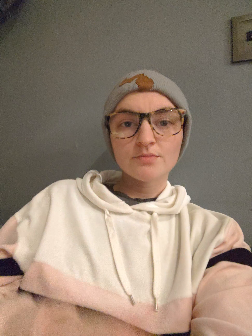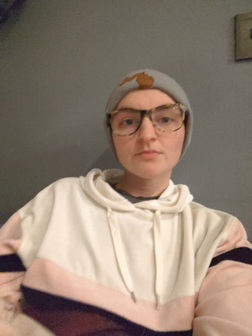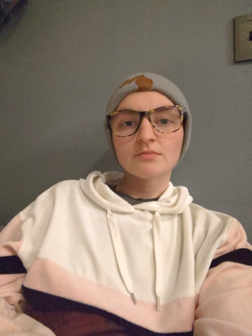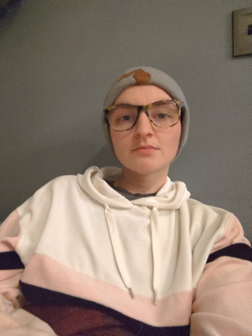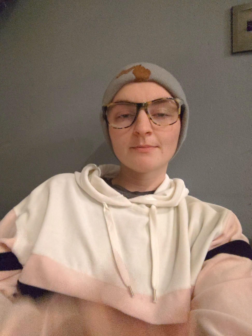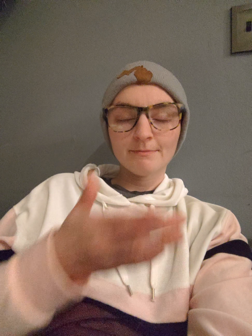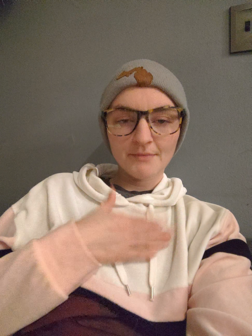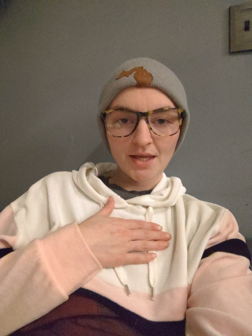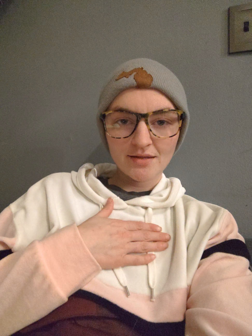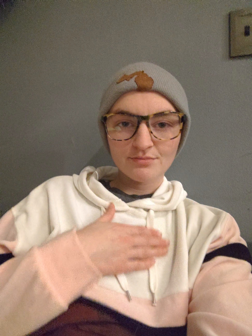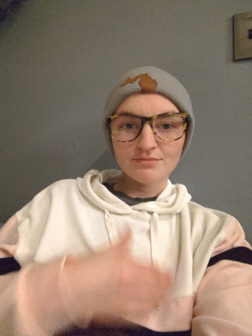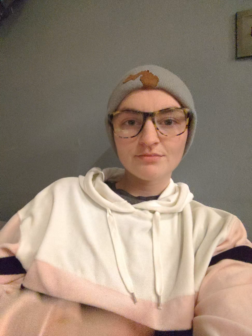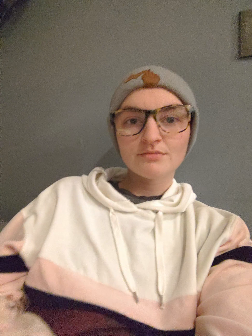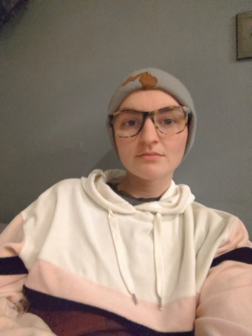my